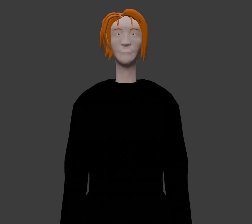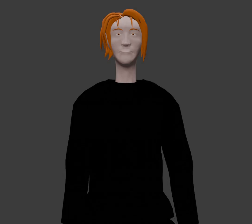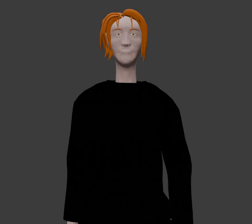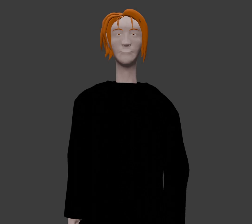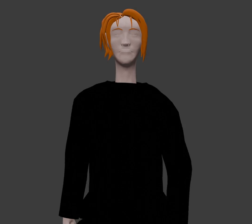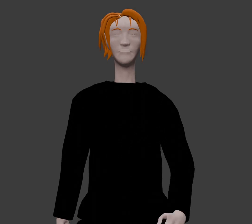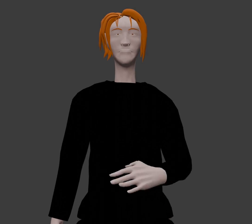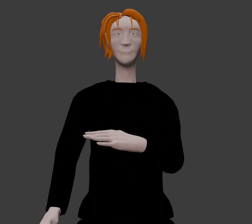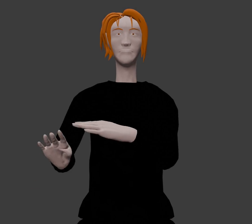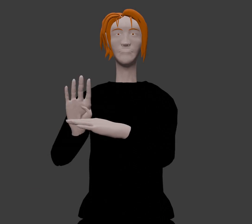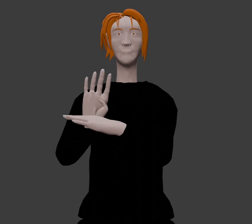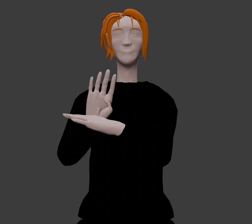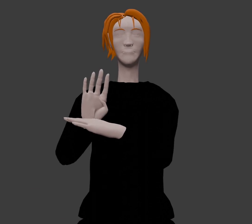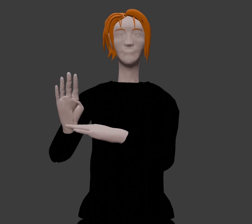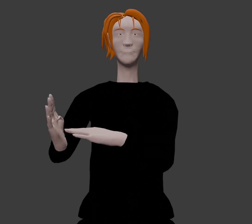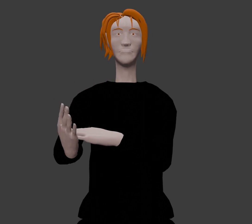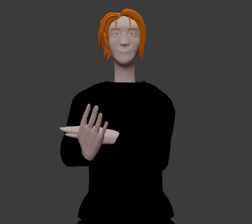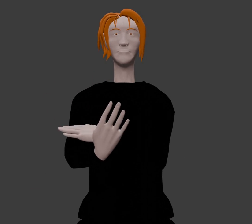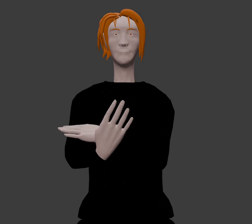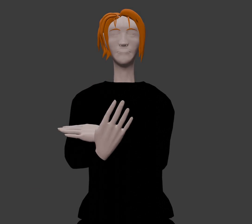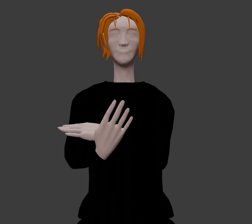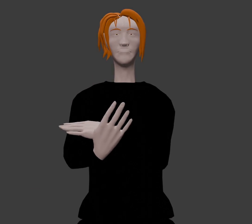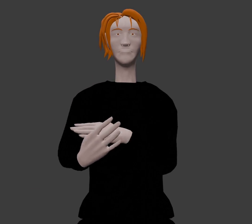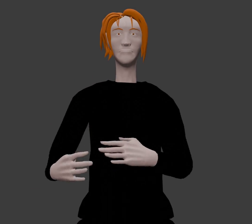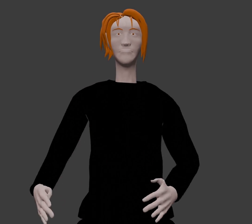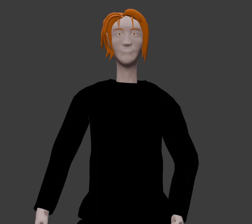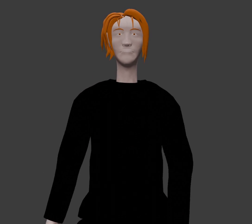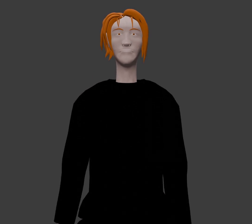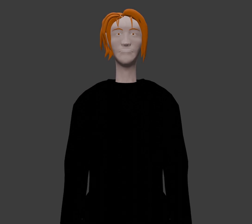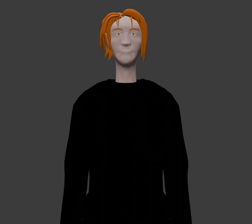Barbados